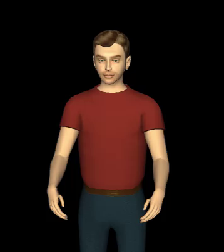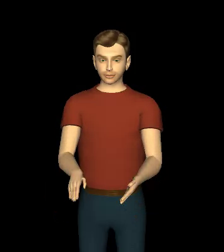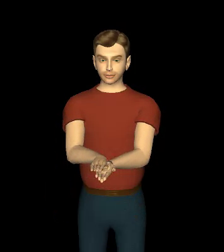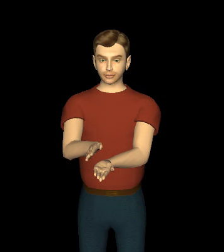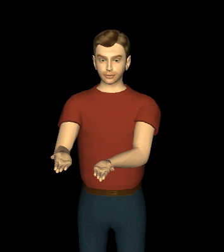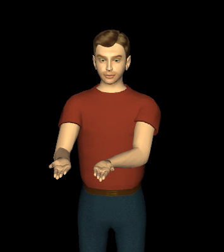نسخة